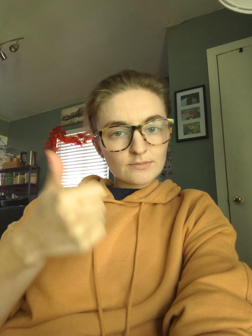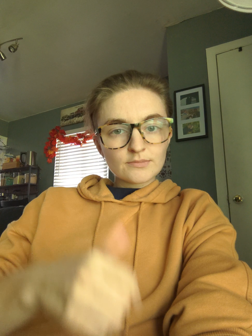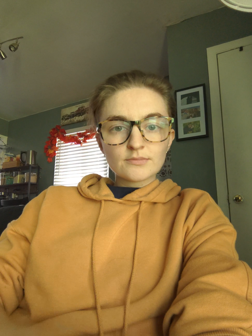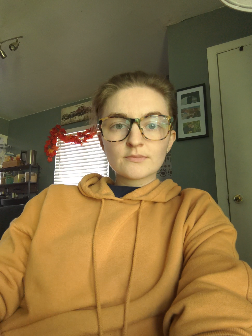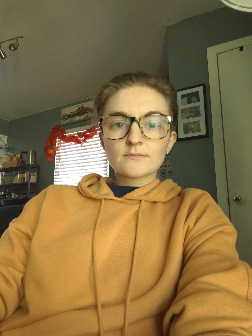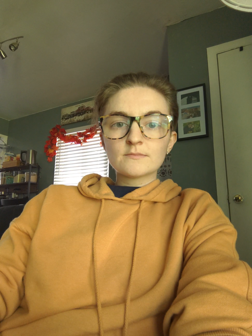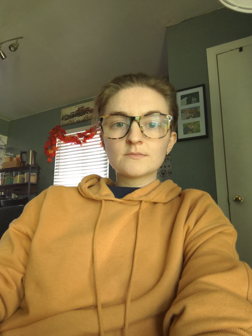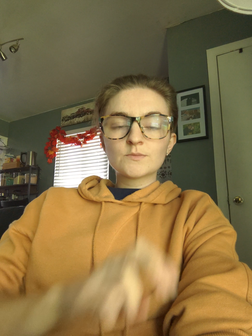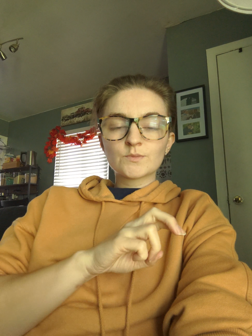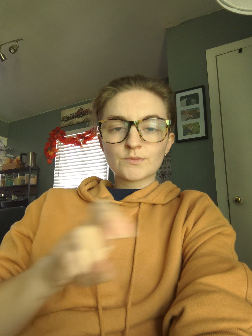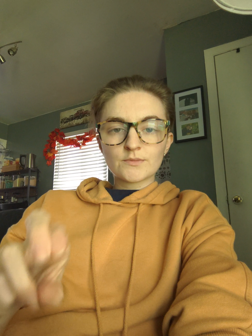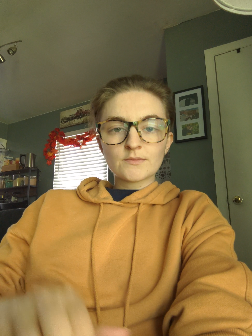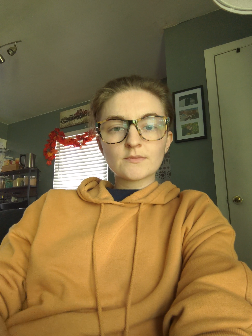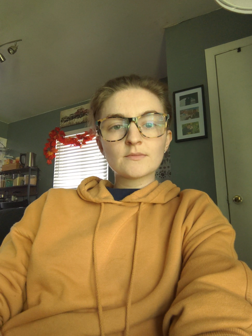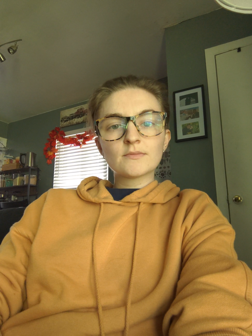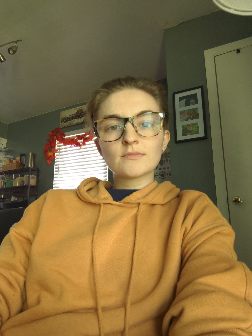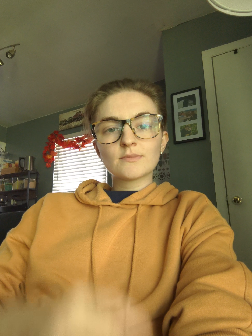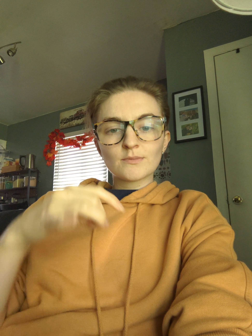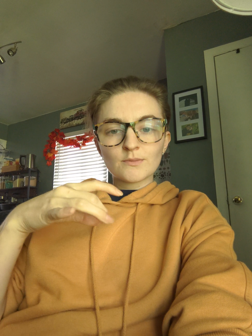bench